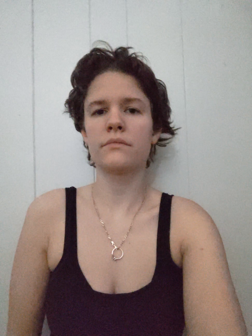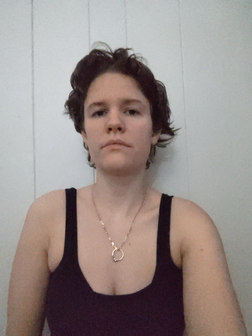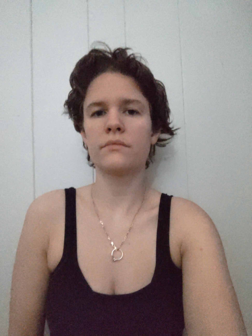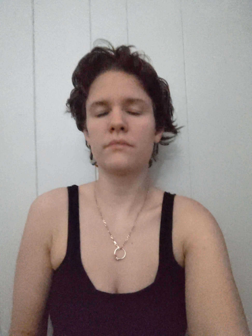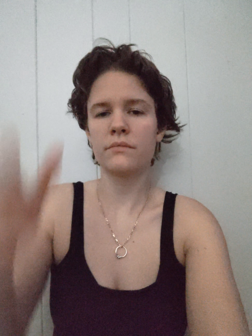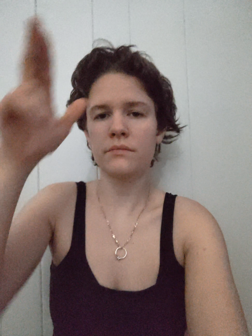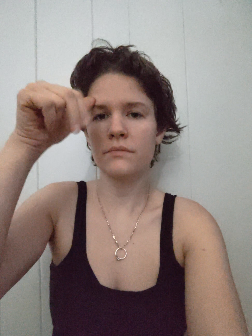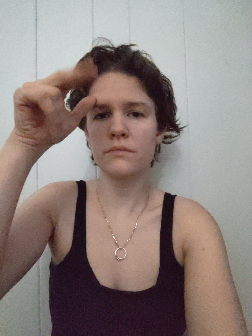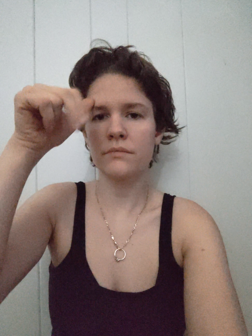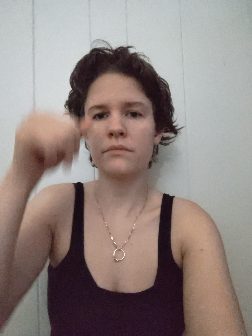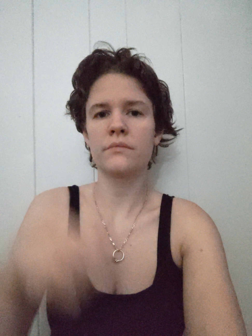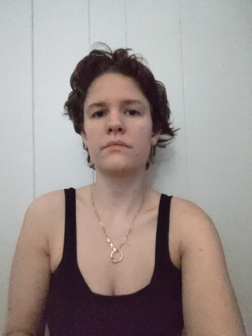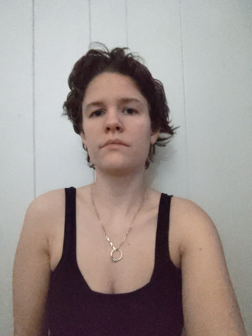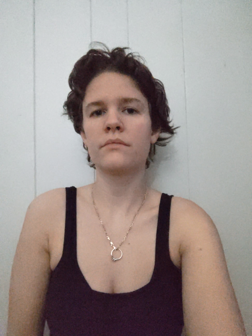horse